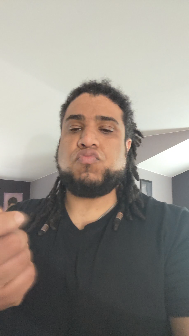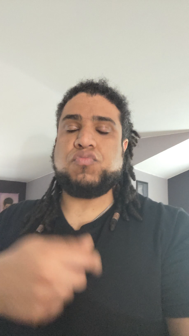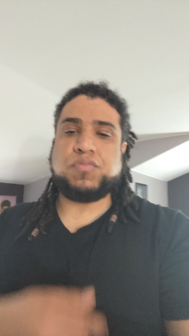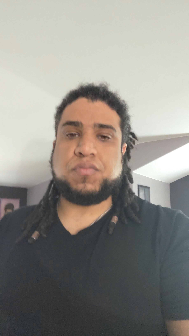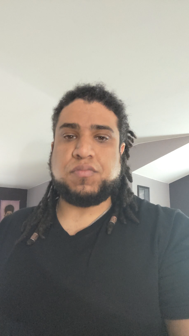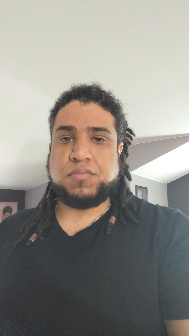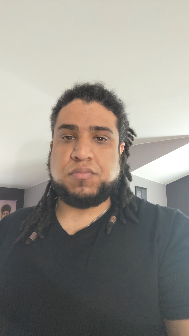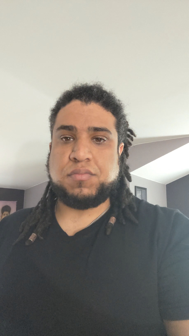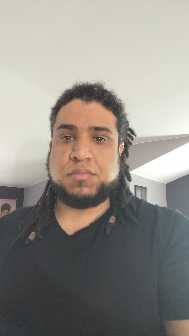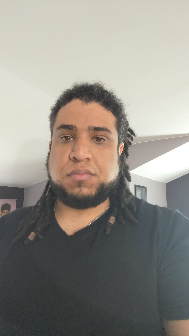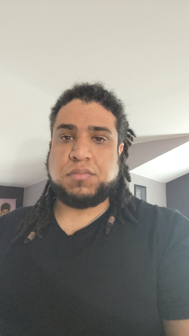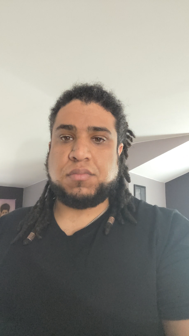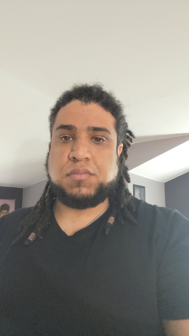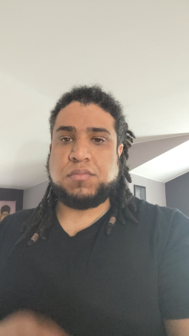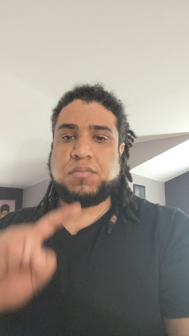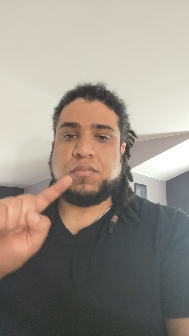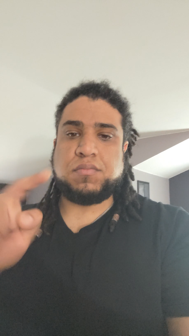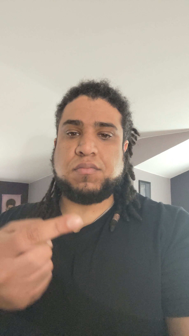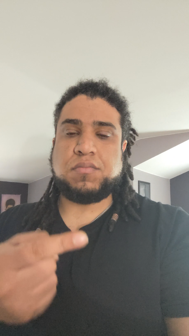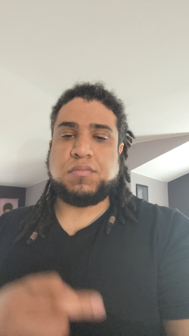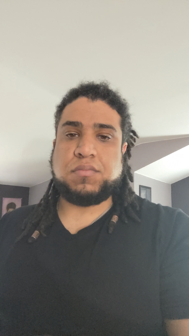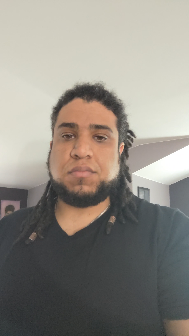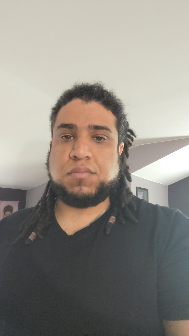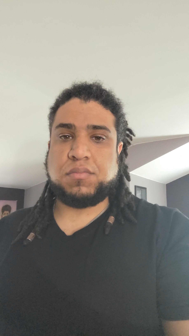hurt